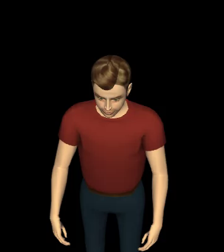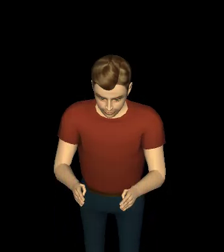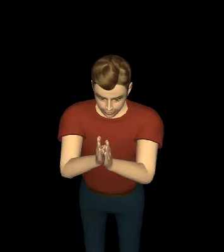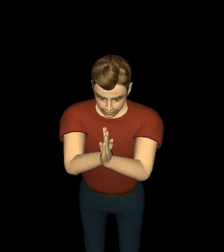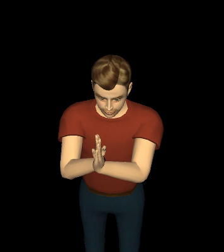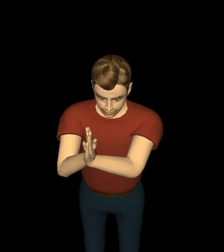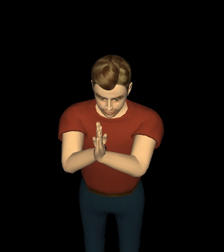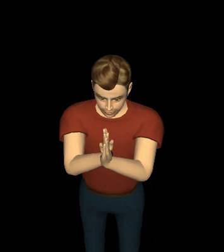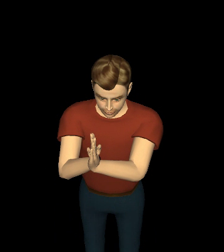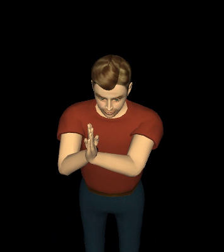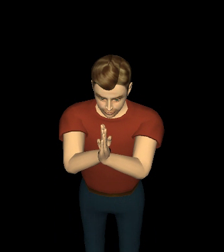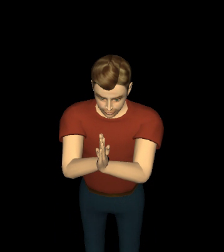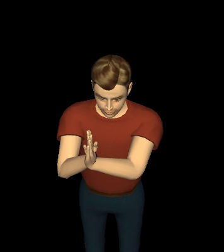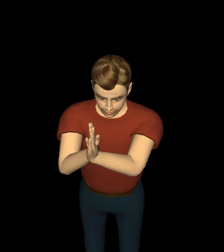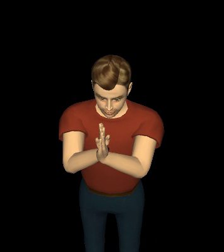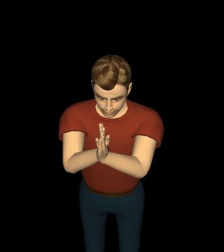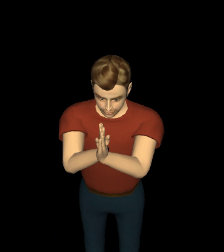يخفي